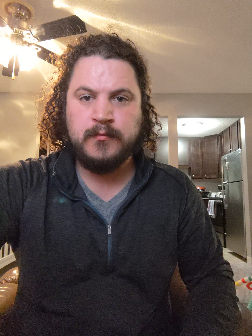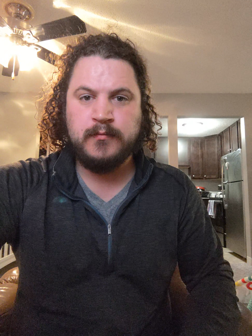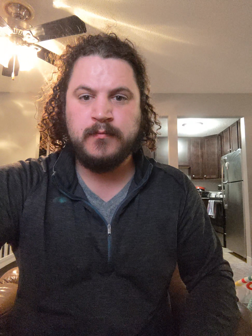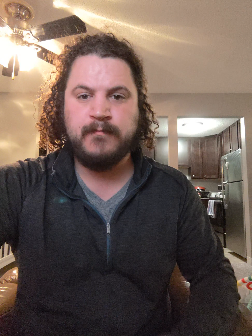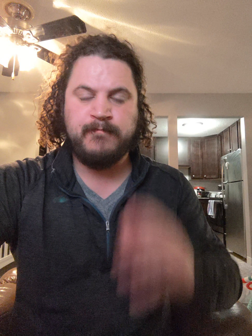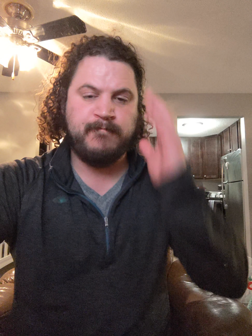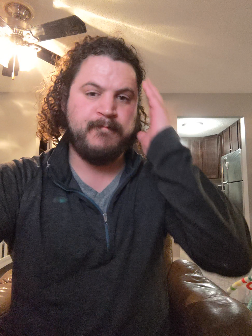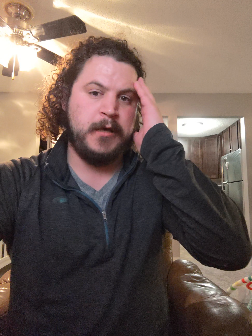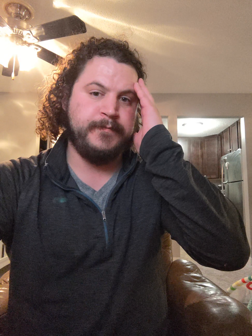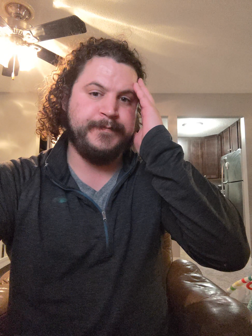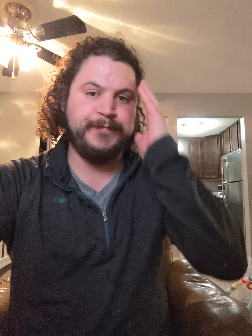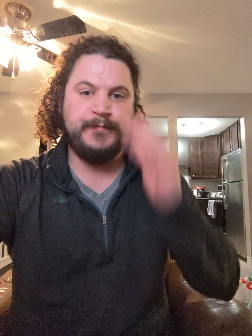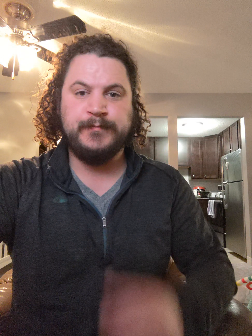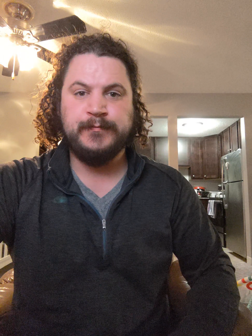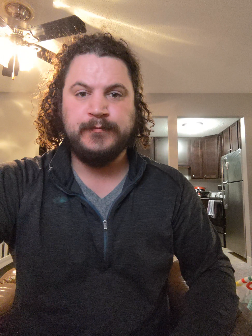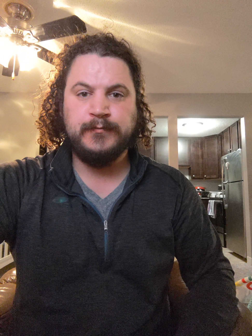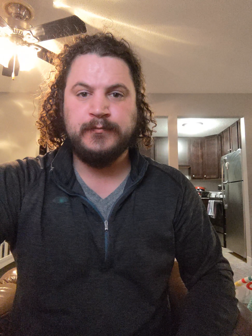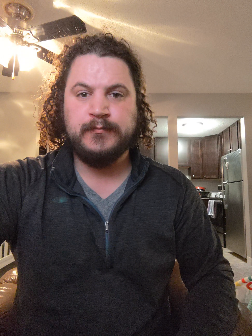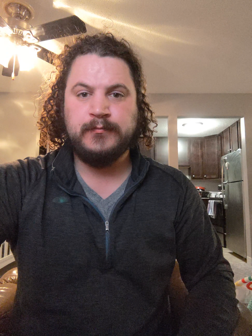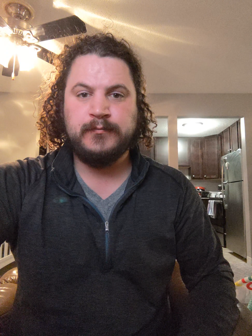bed